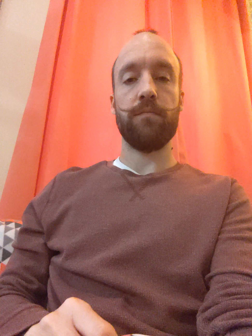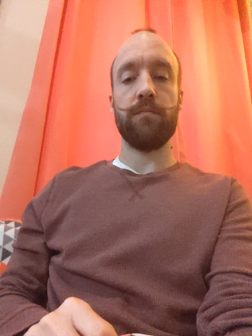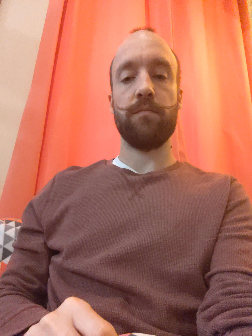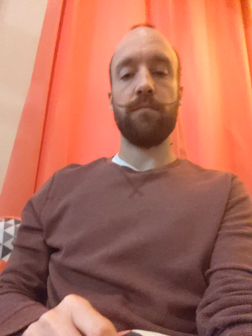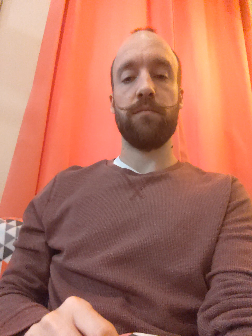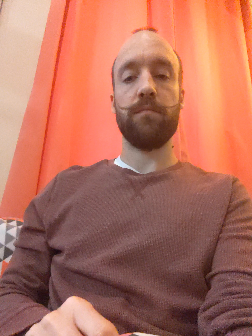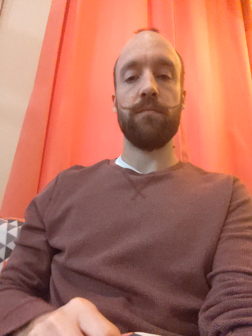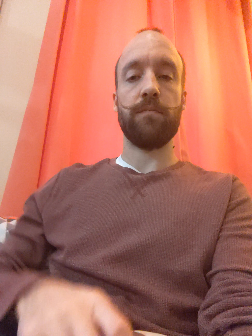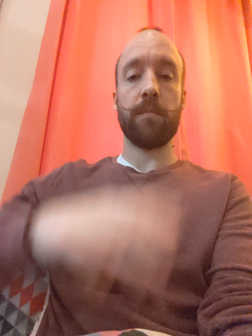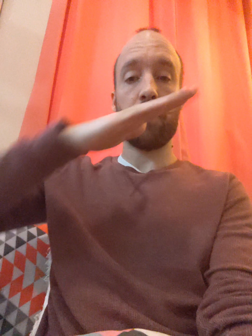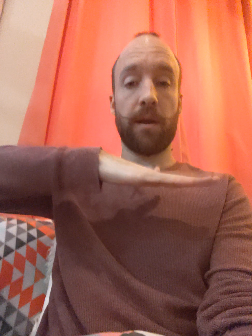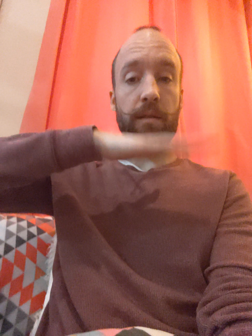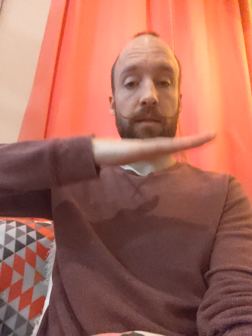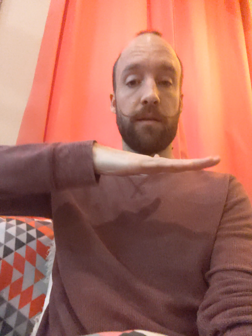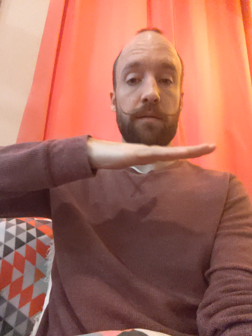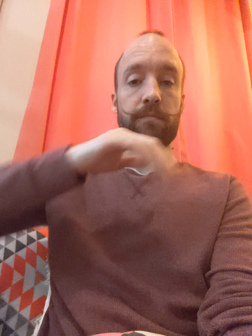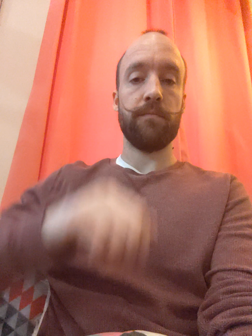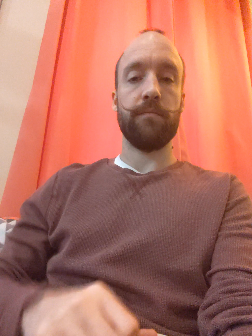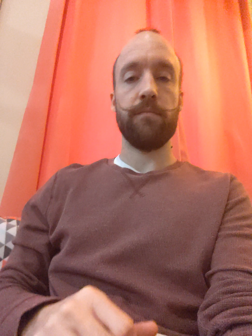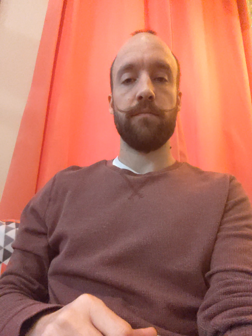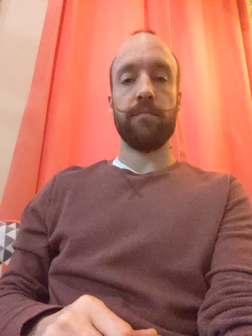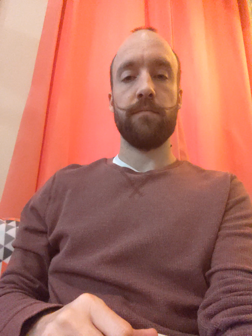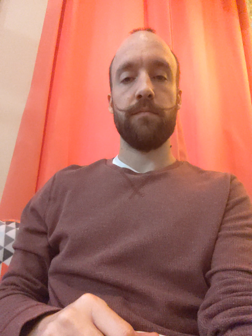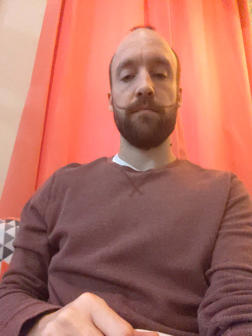table